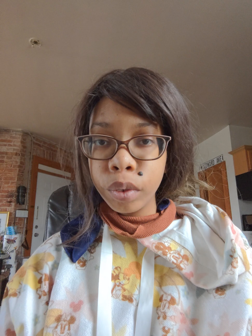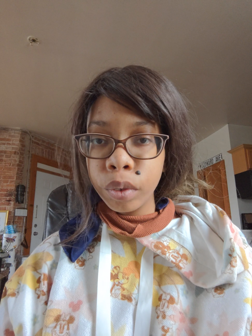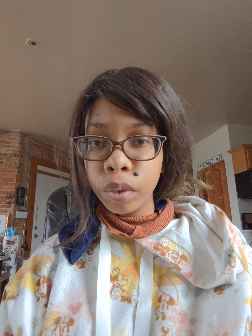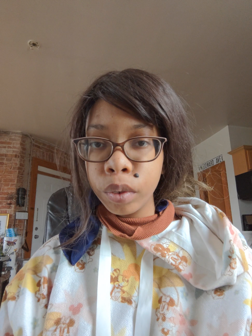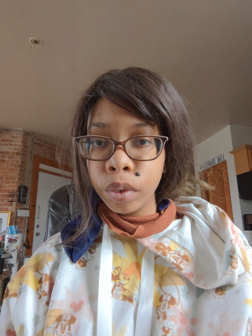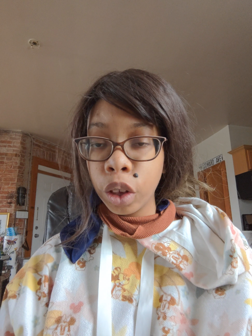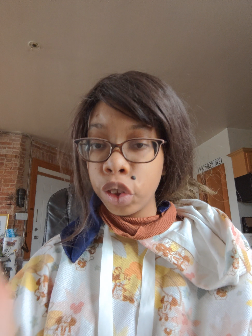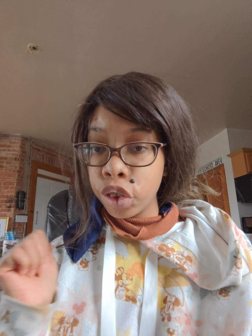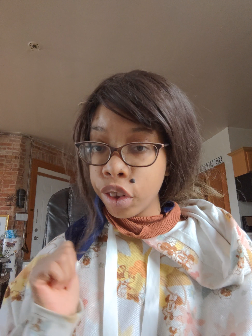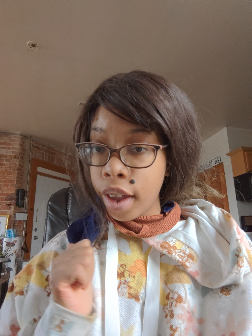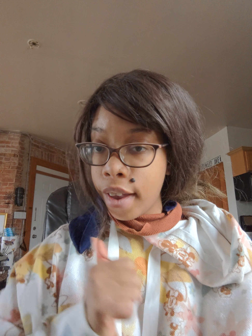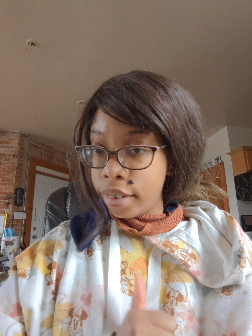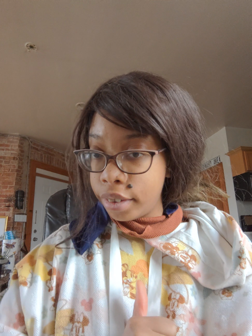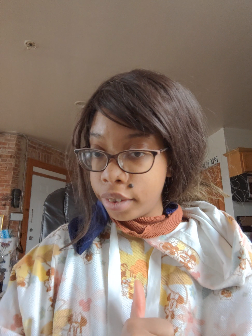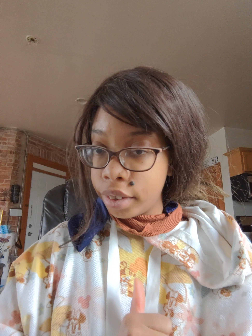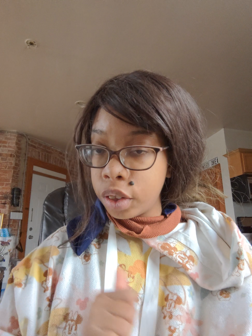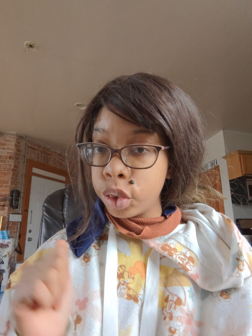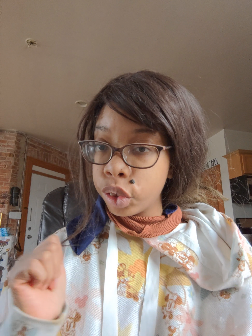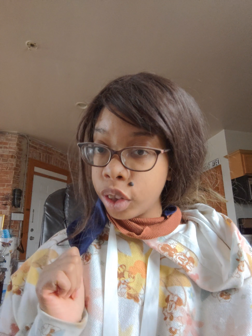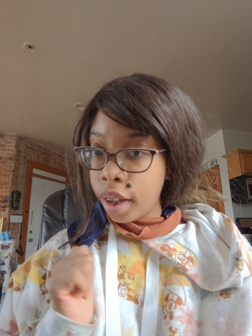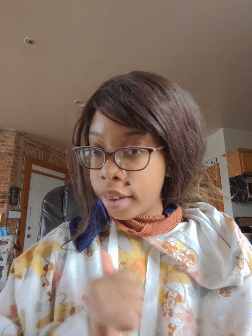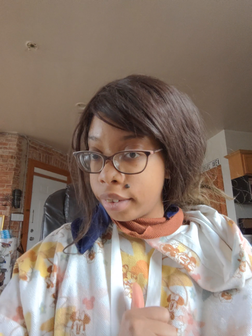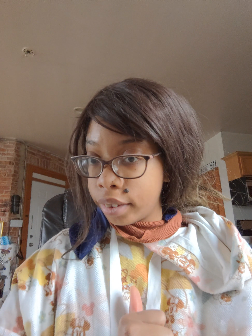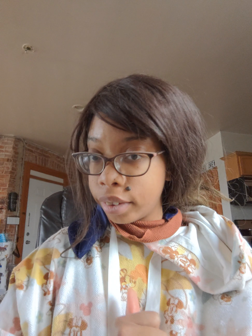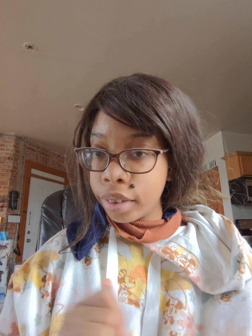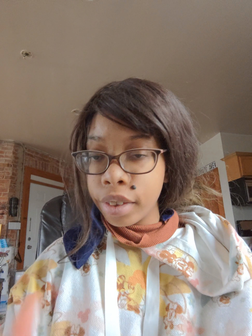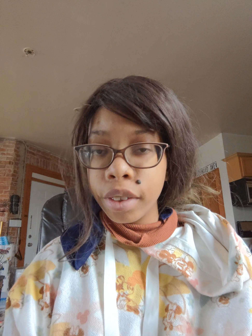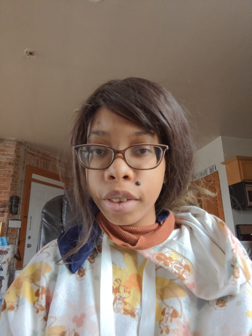jacket